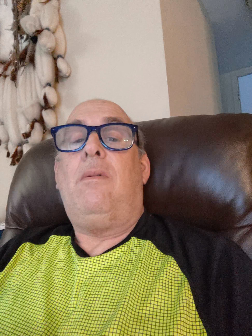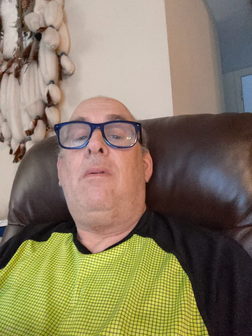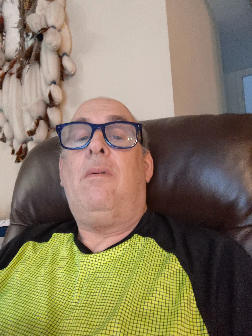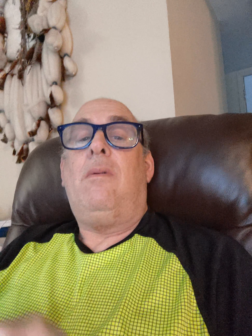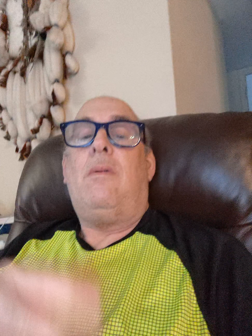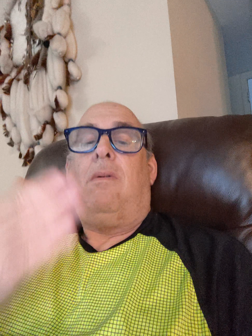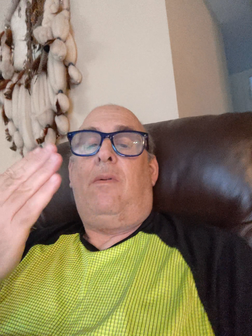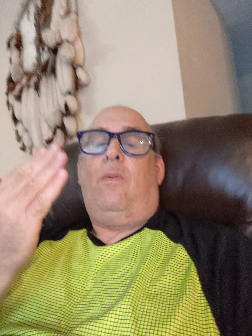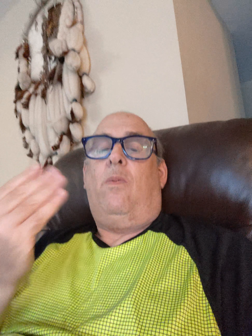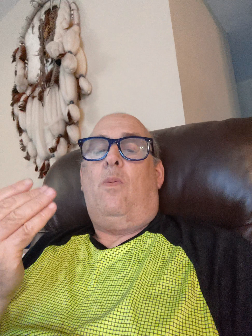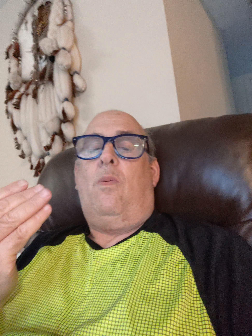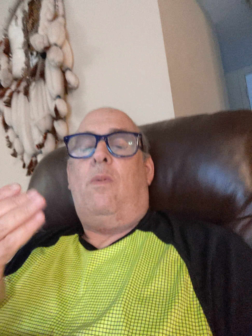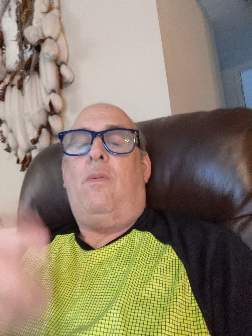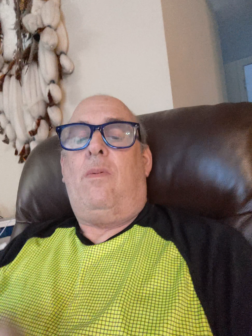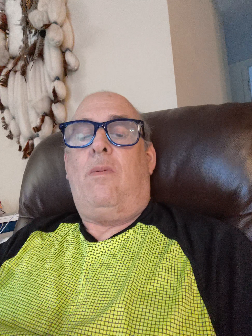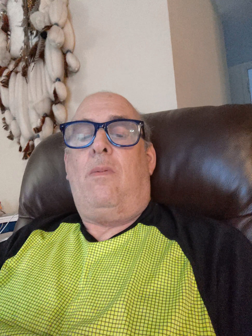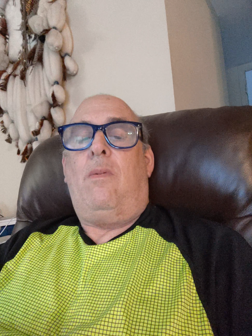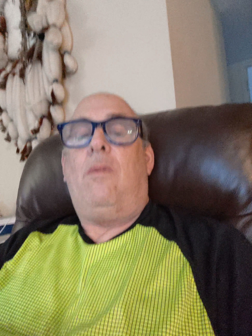wait